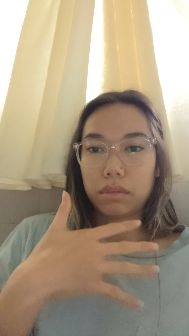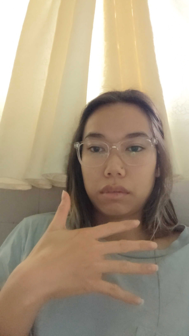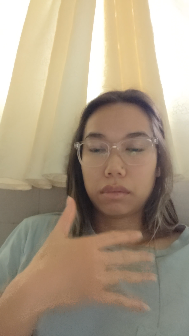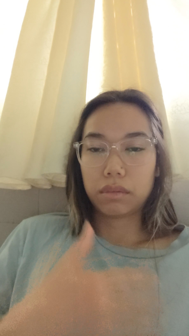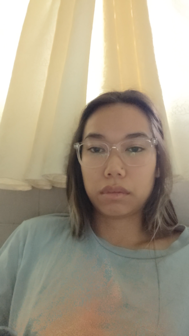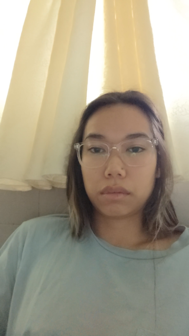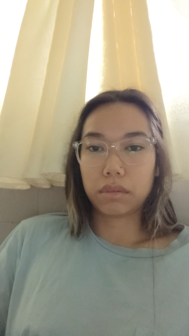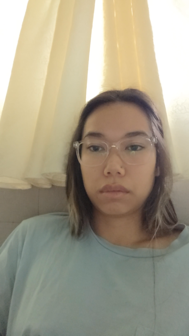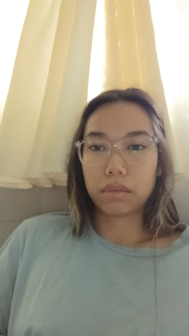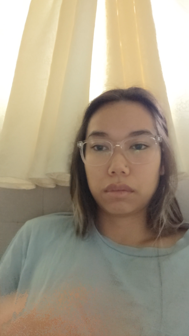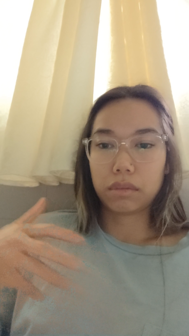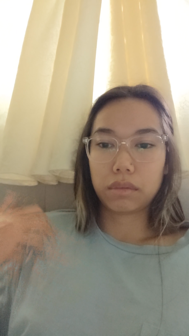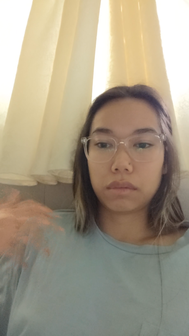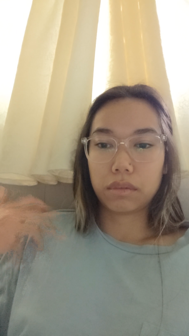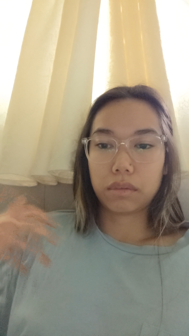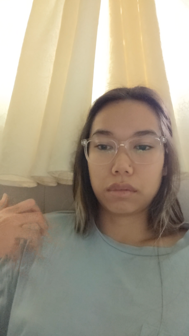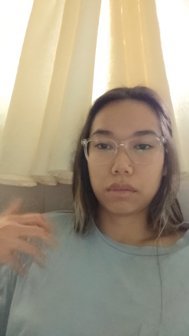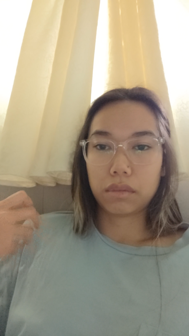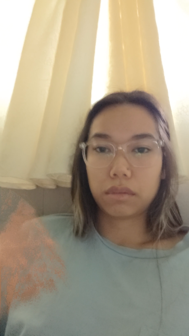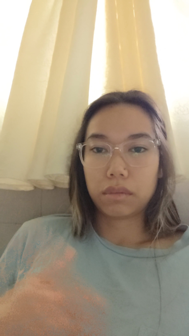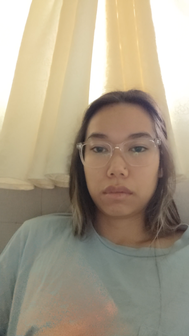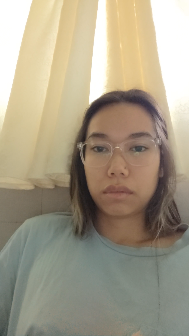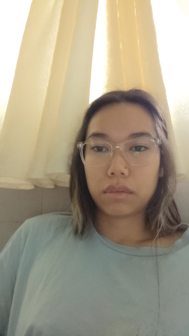monkey